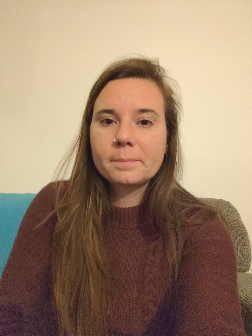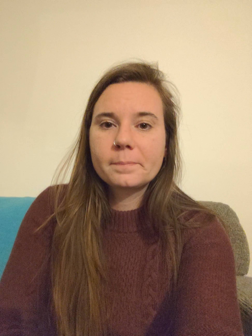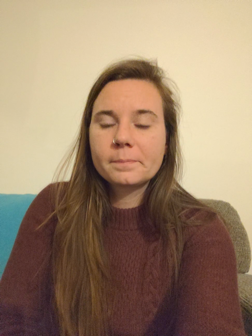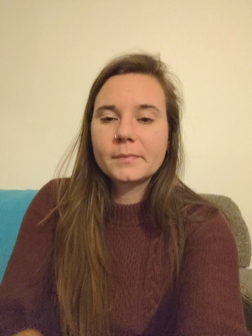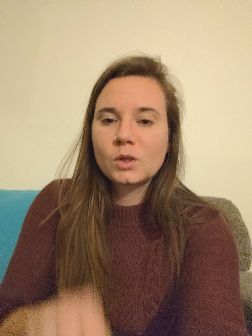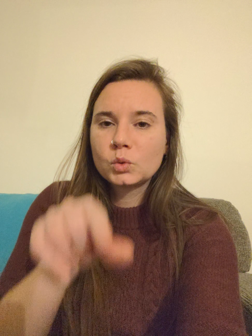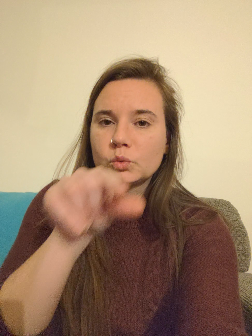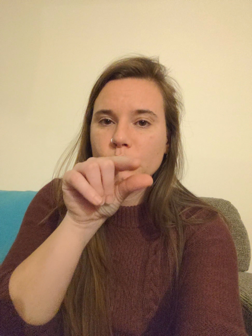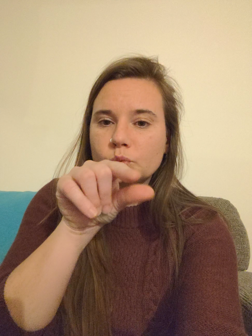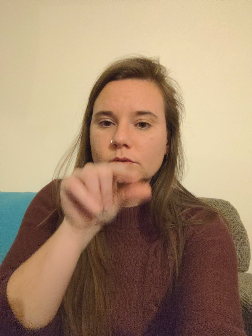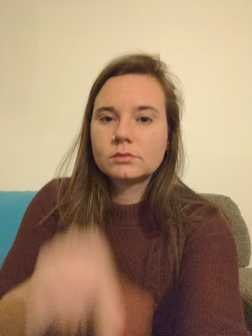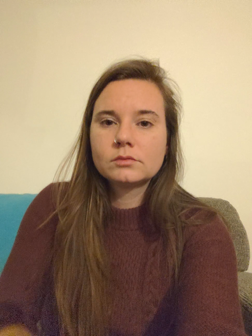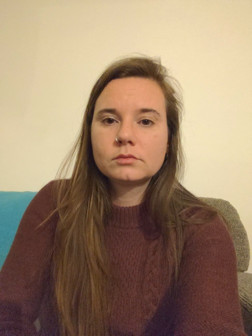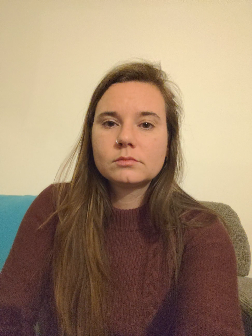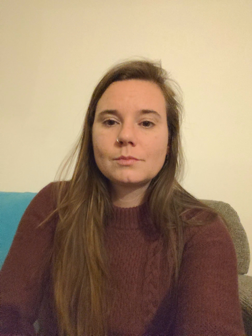goose